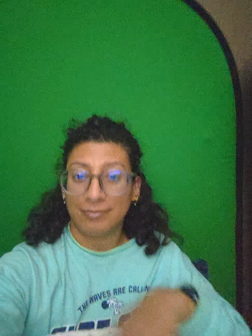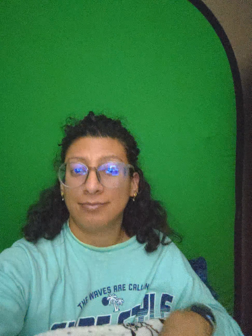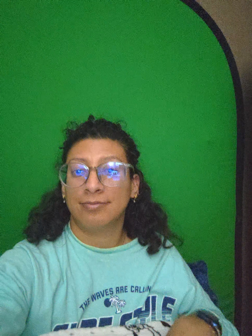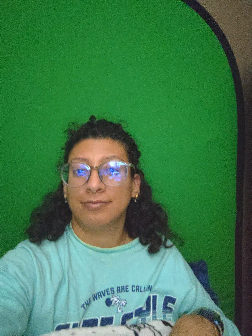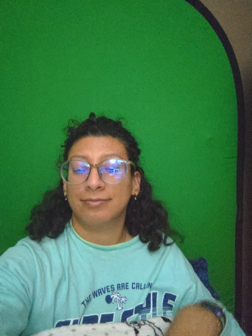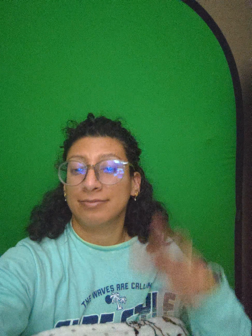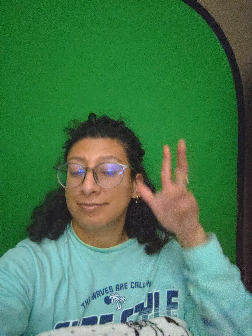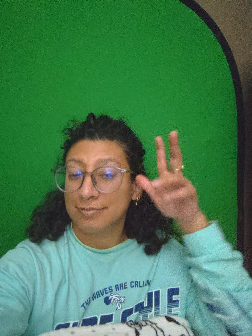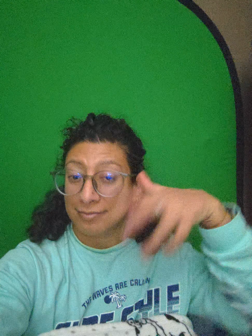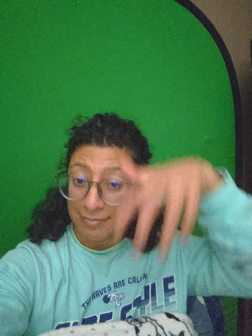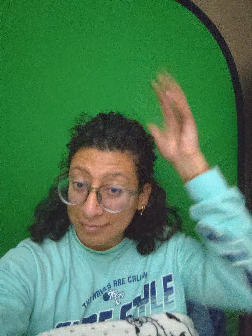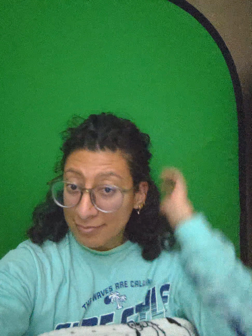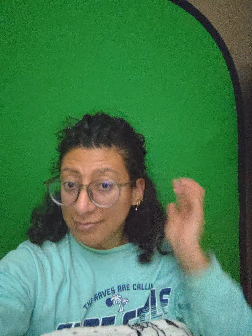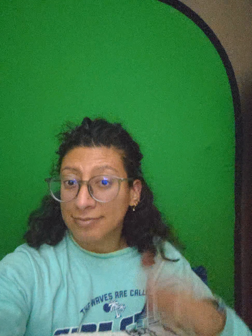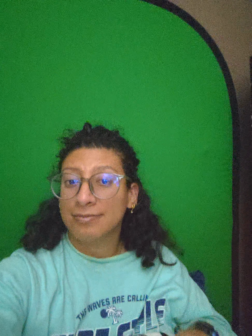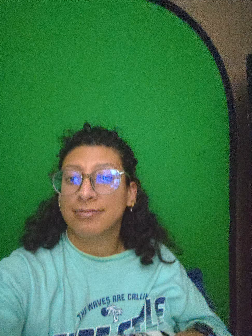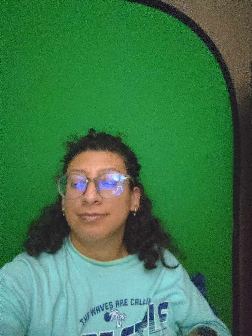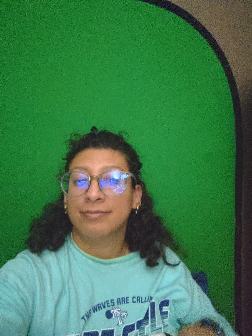lion